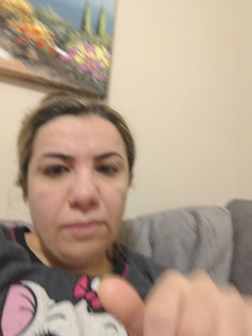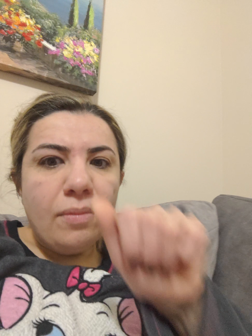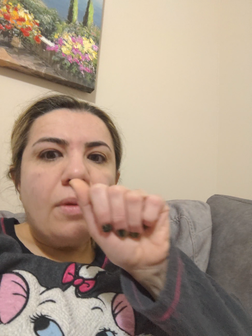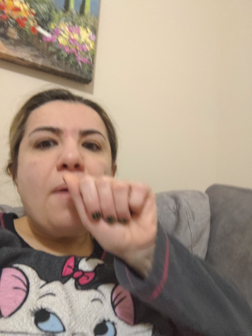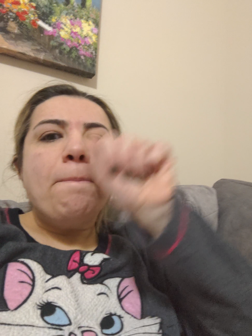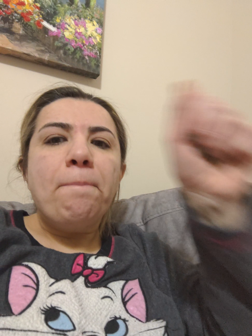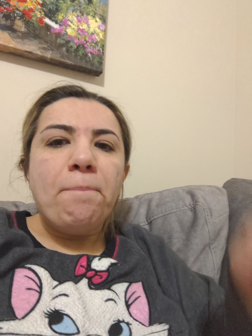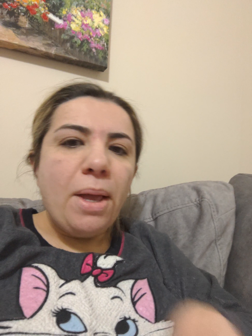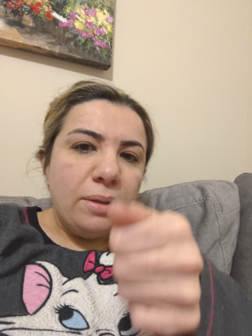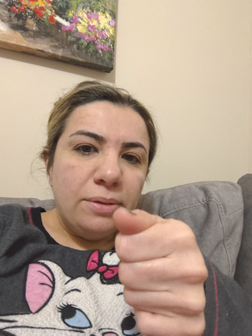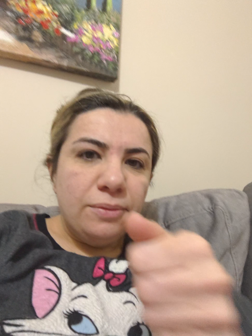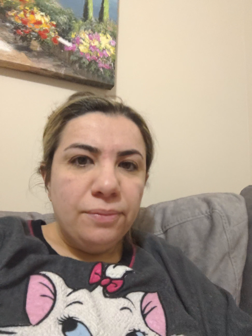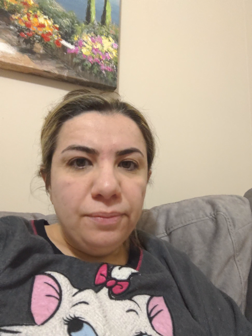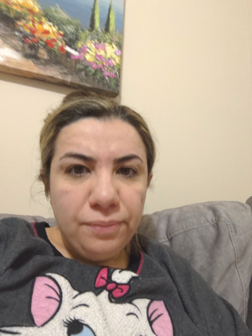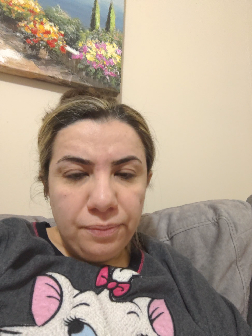hide